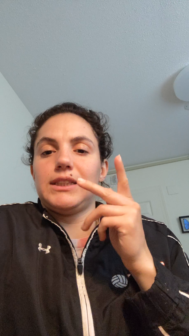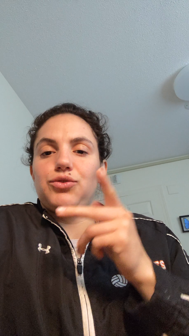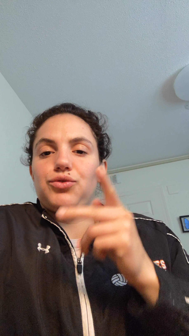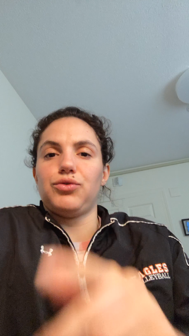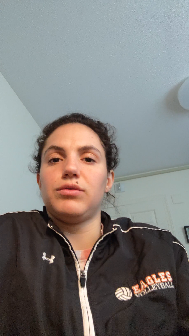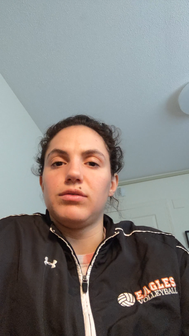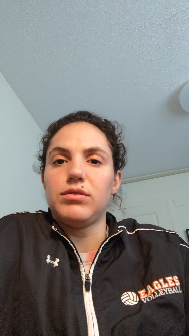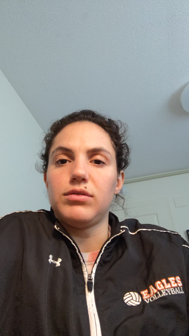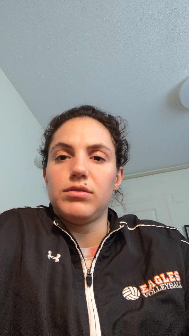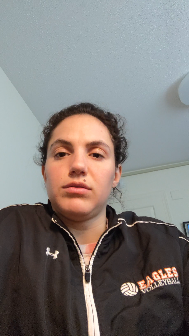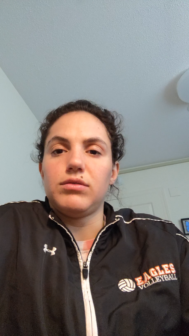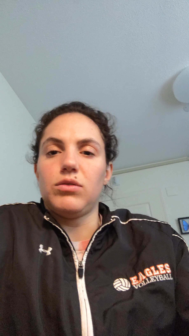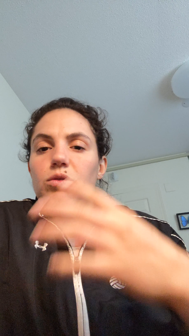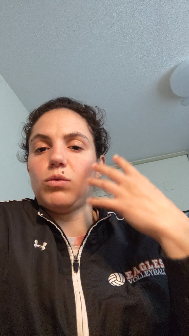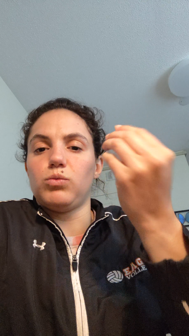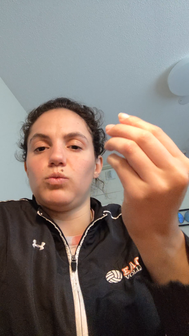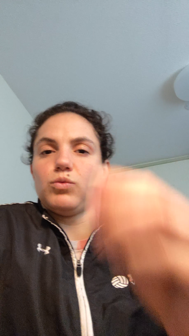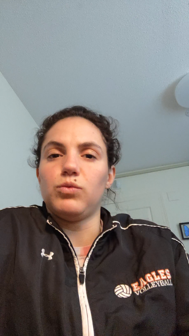got to